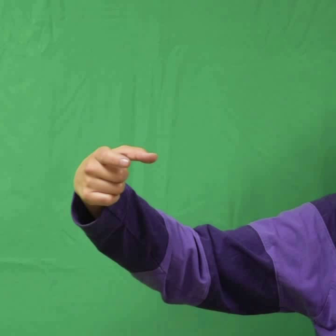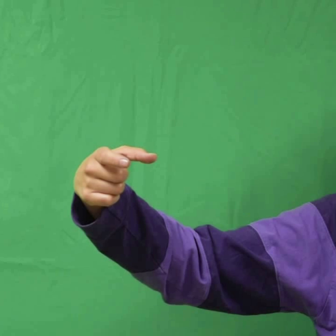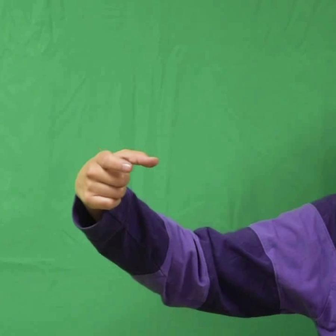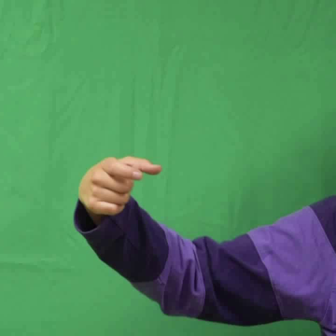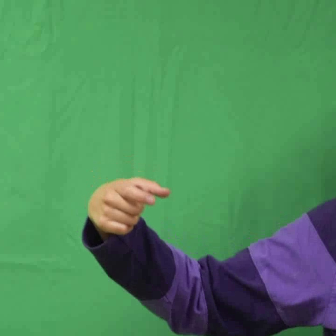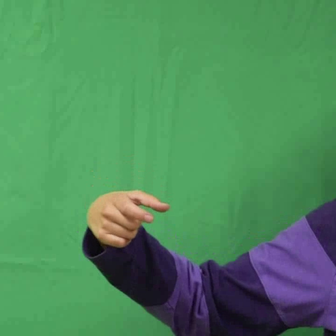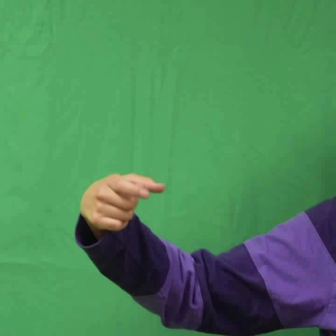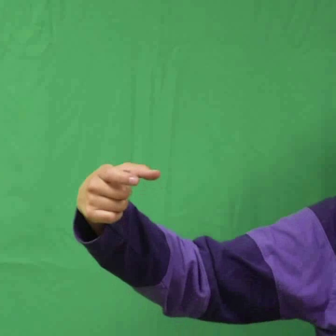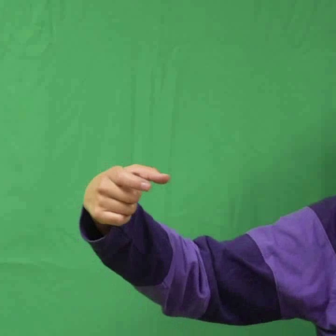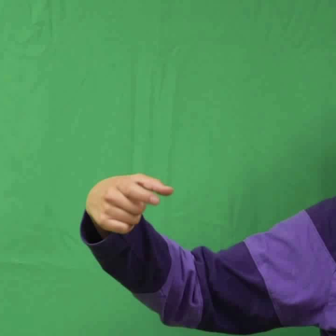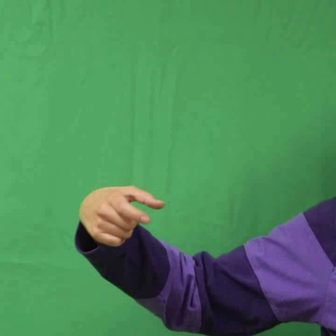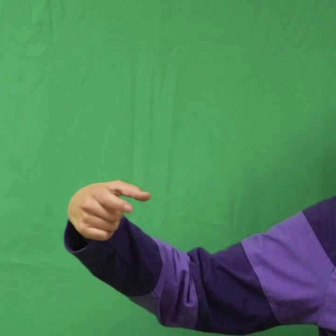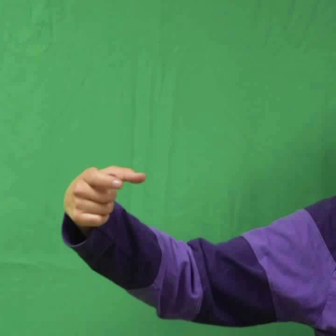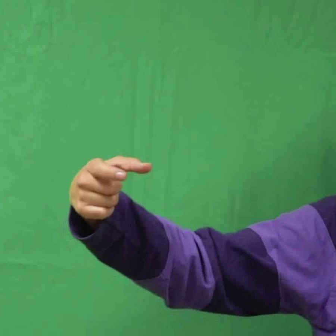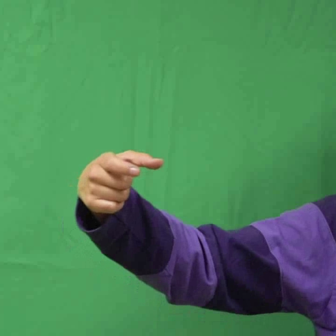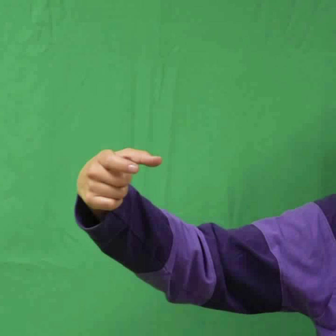X